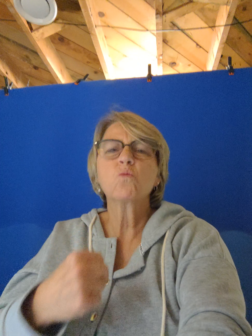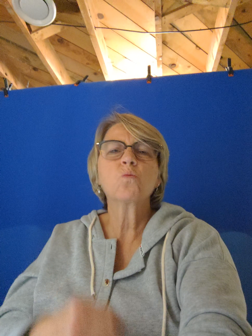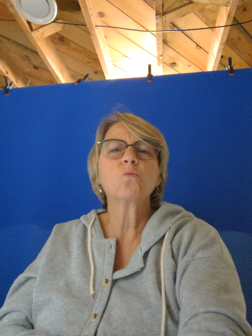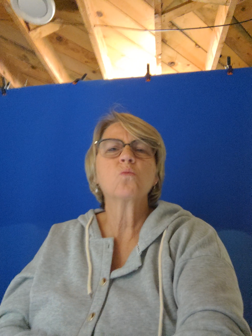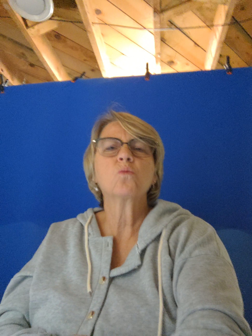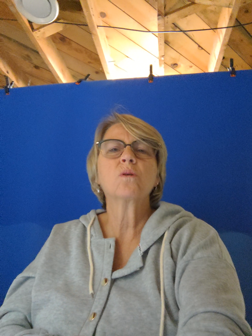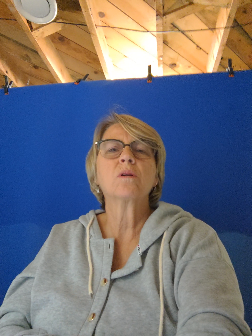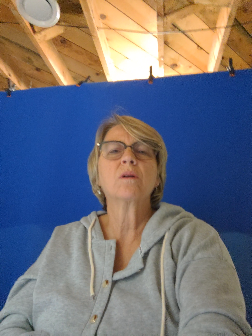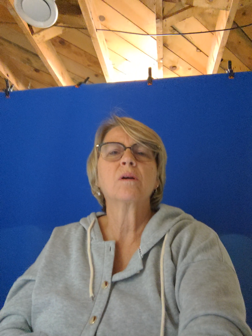cute